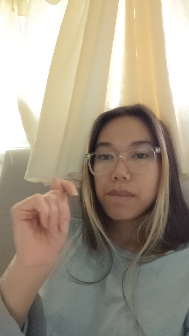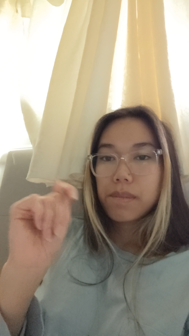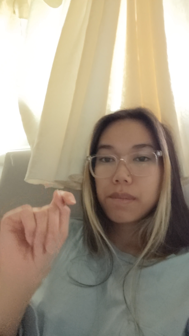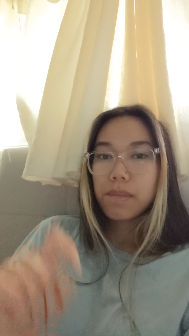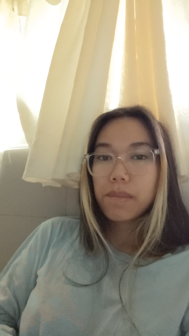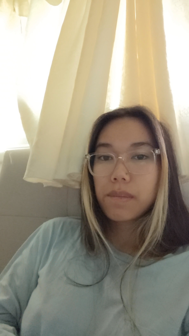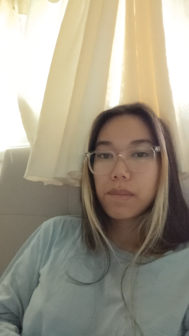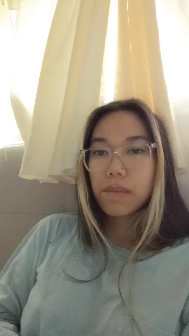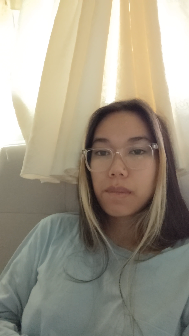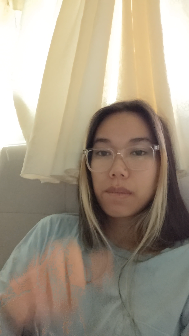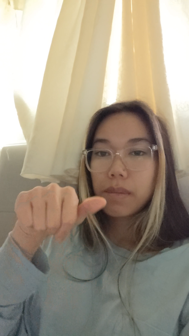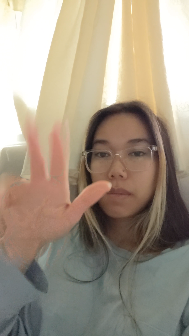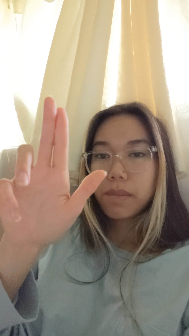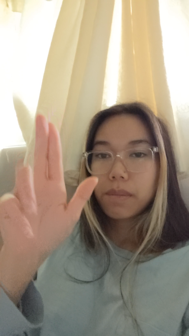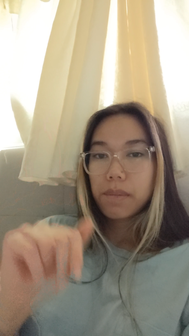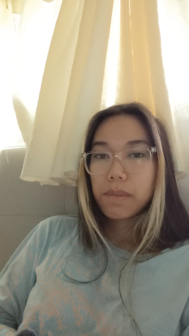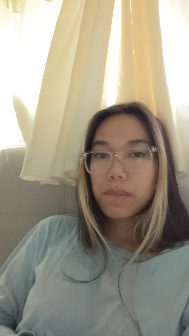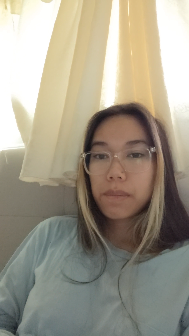lick